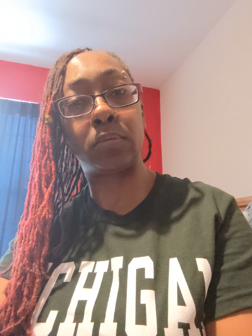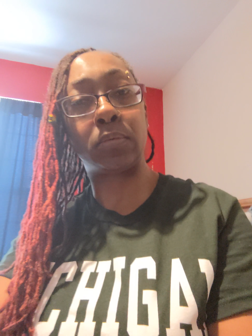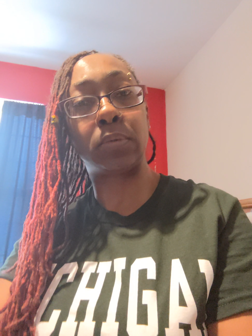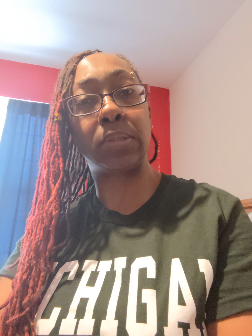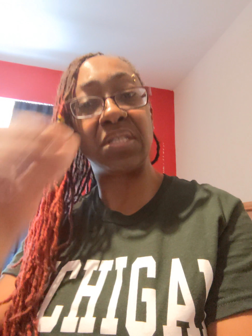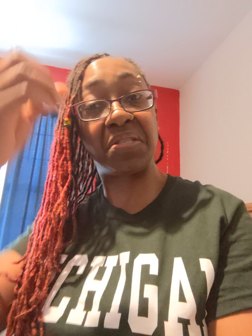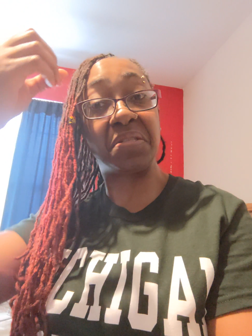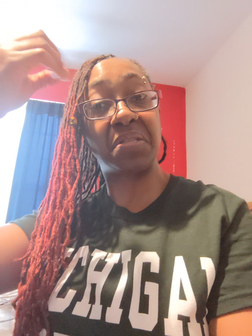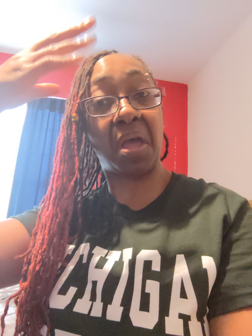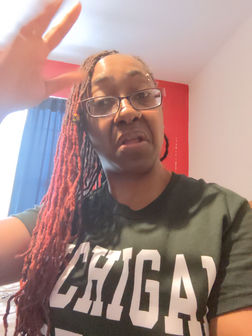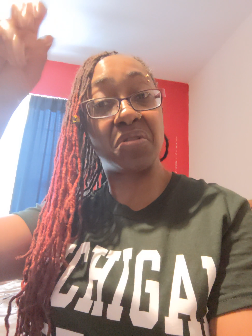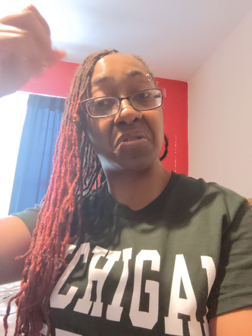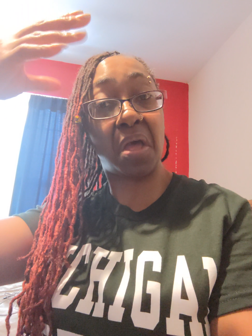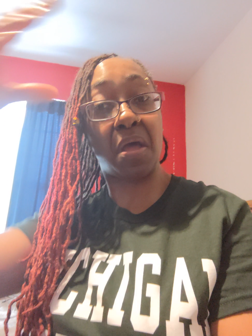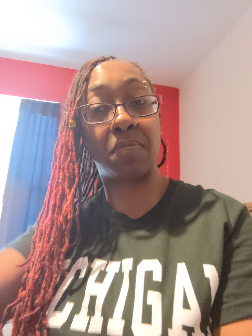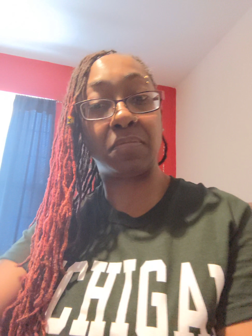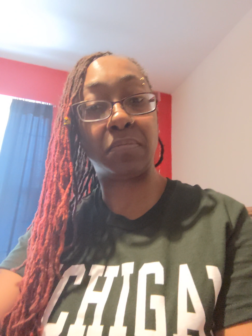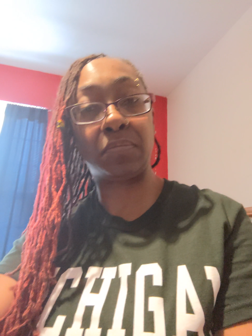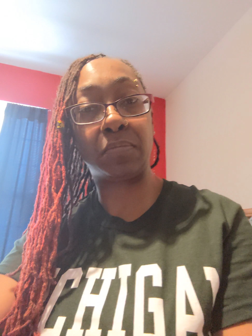sun